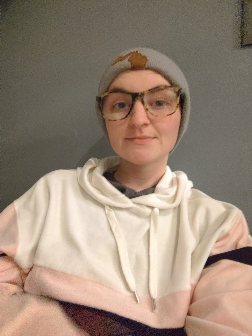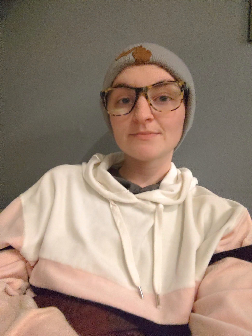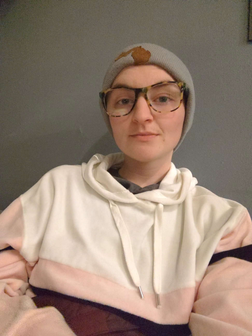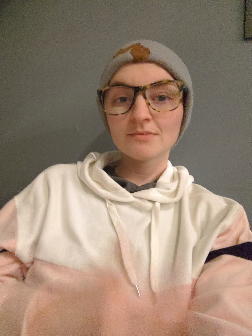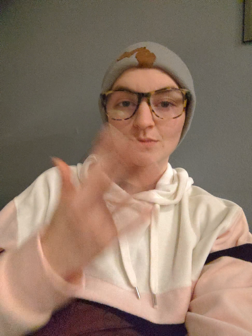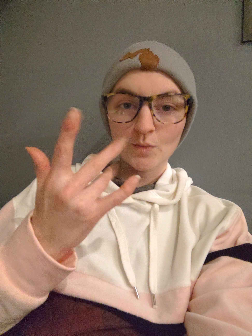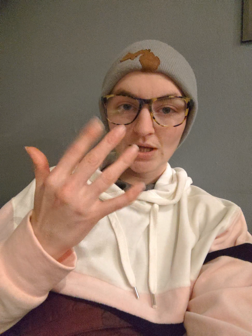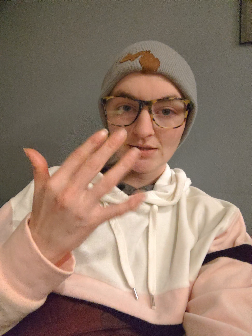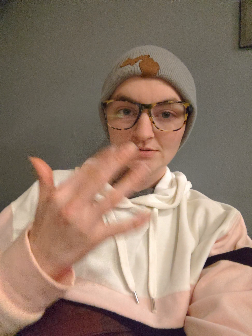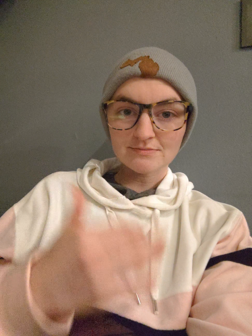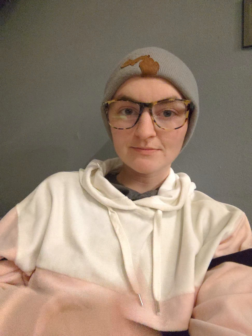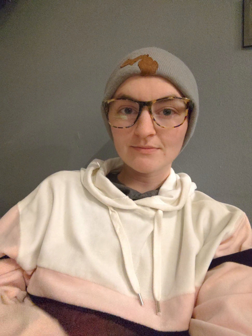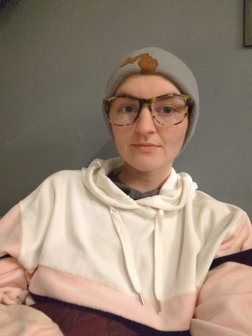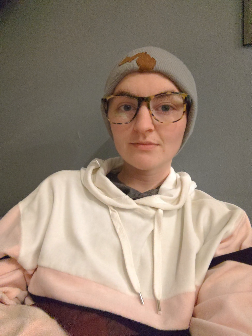wait